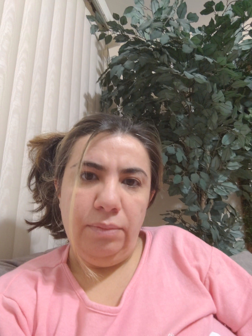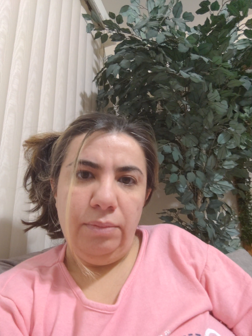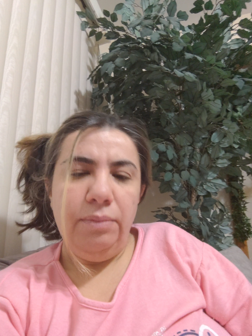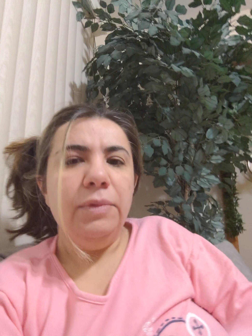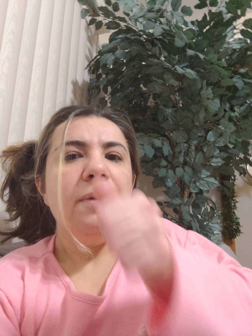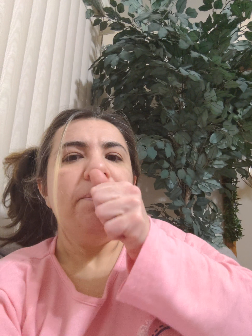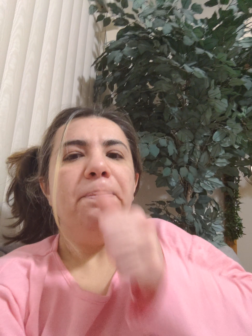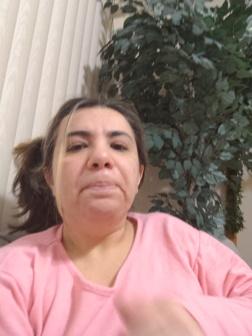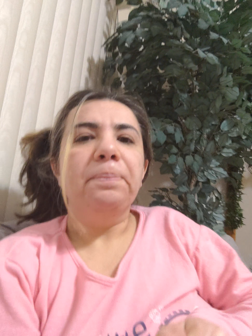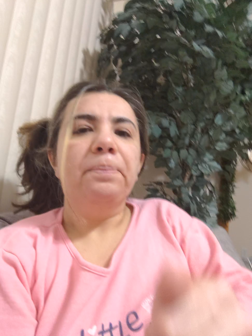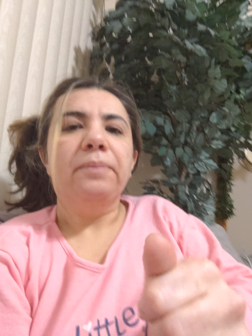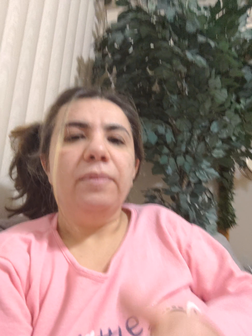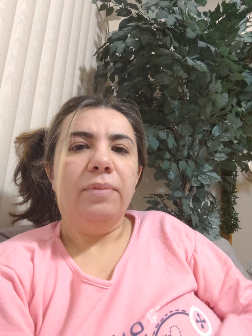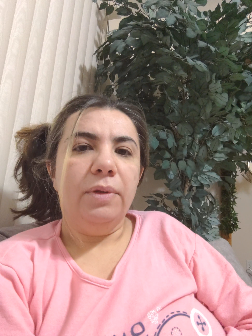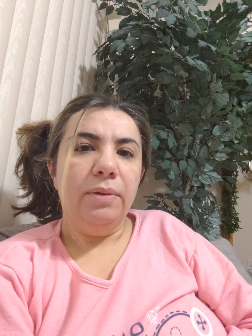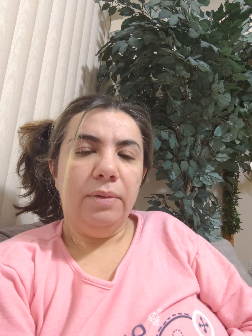hide